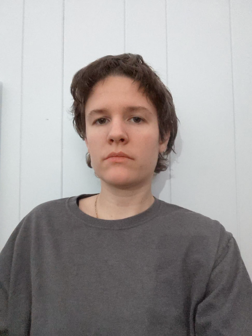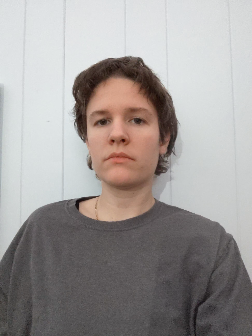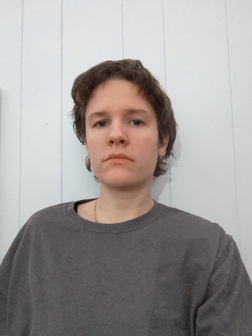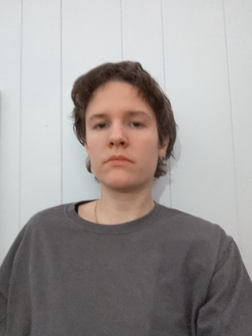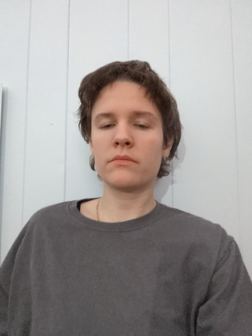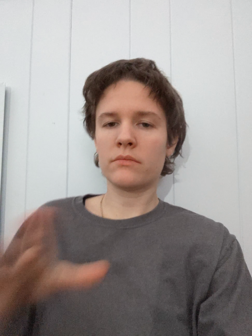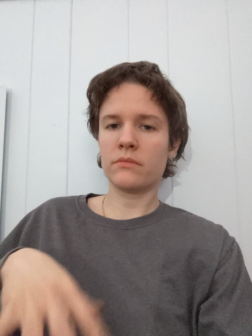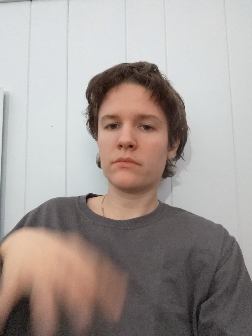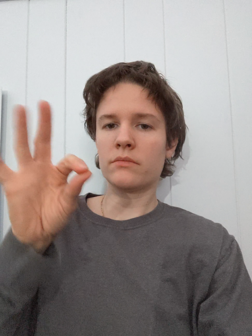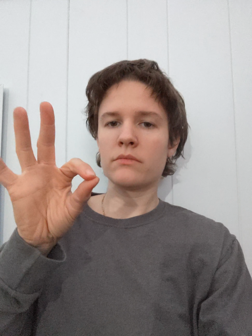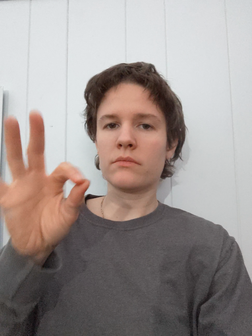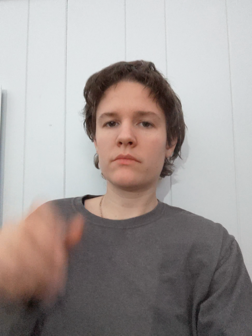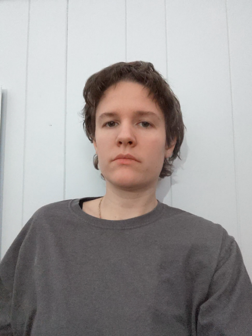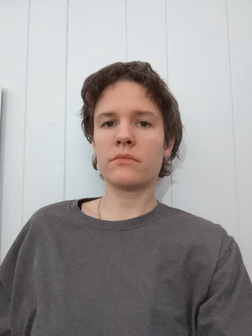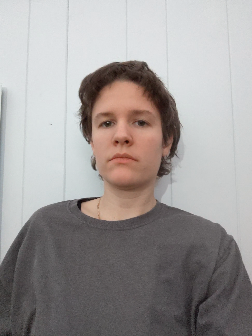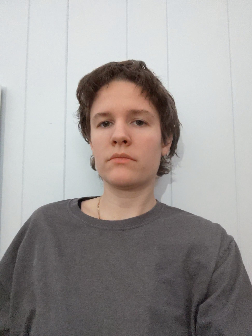find